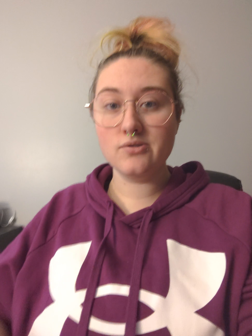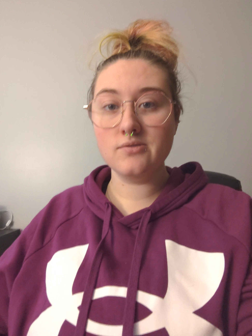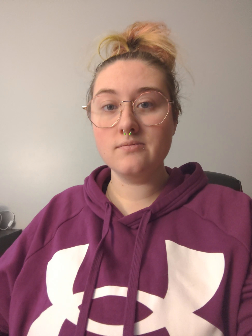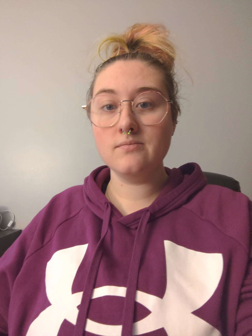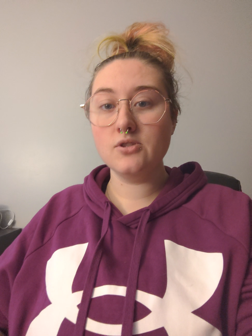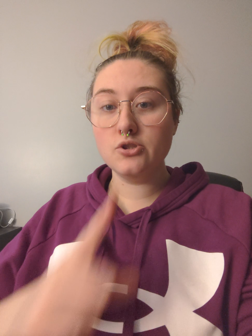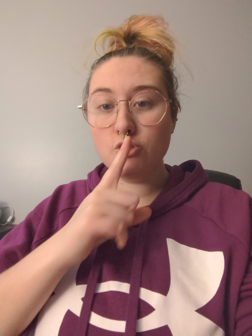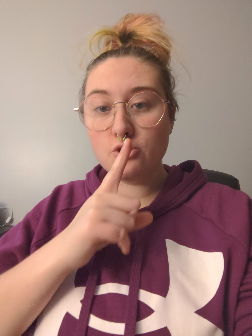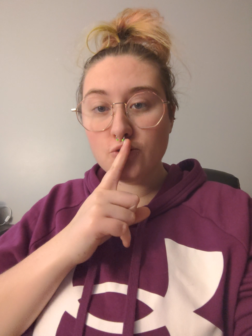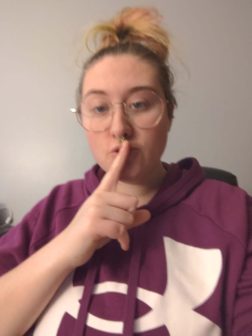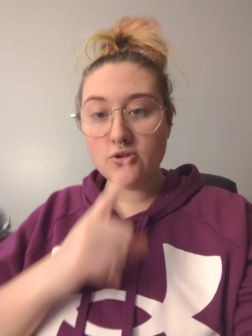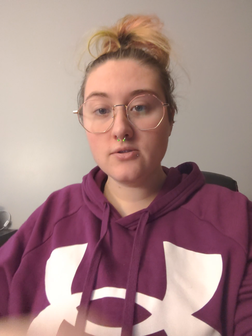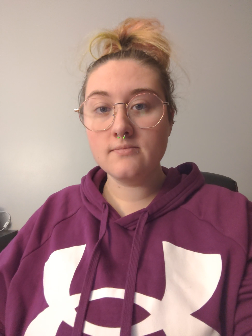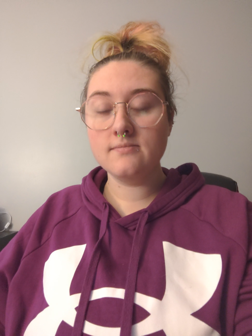shhh